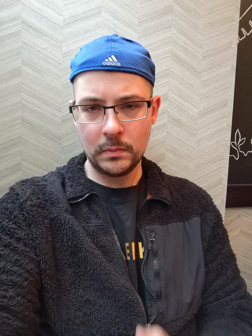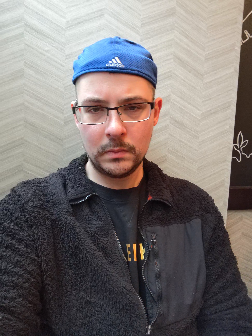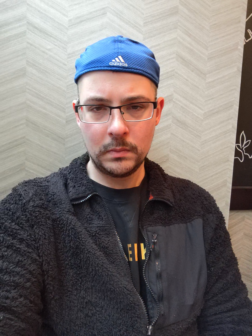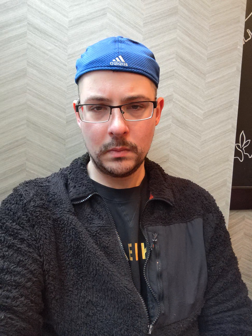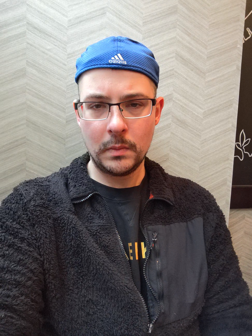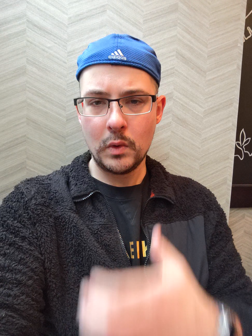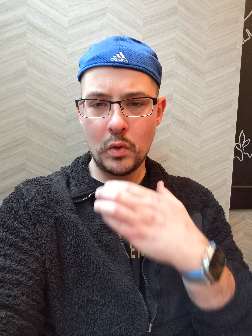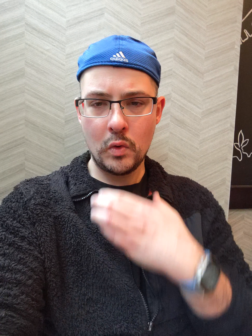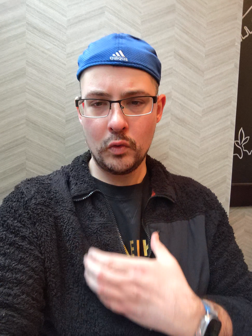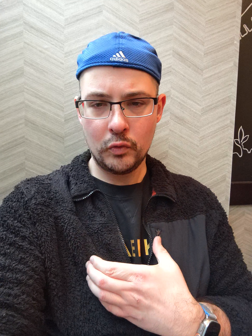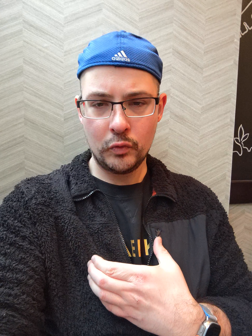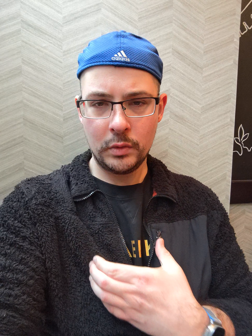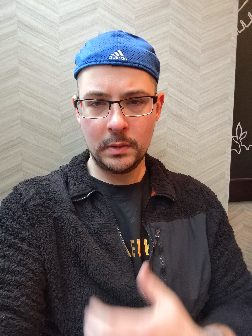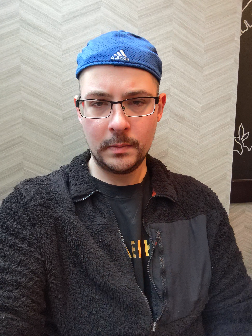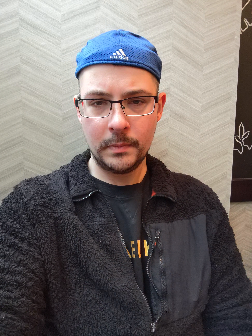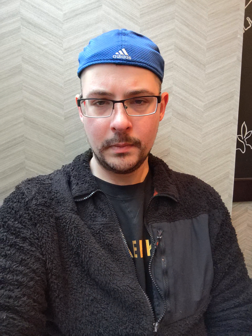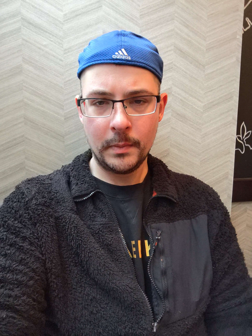hungry